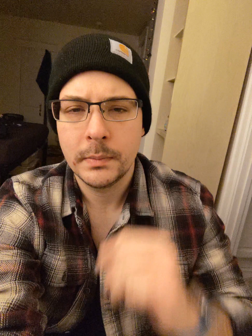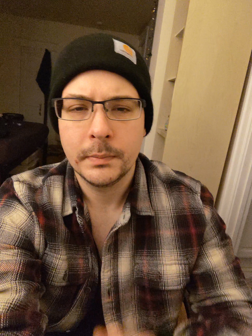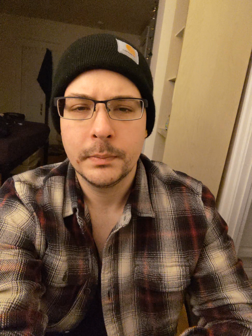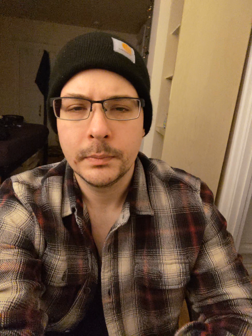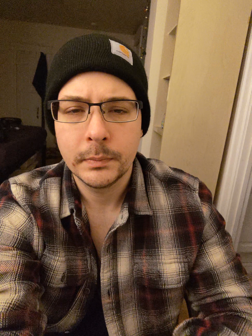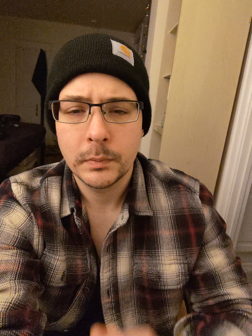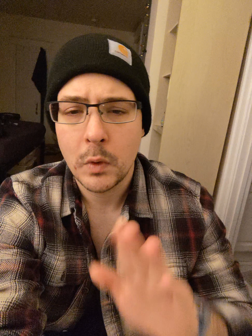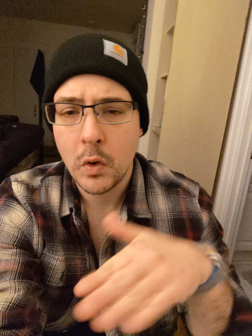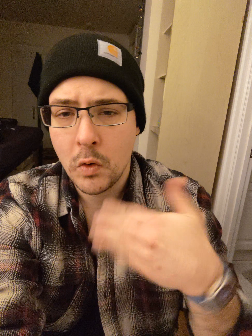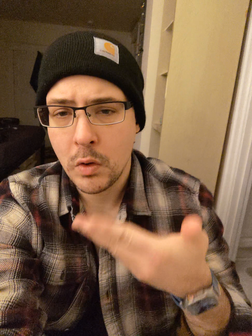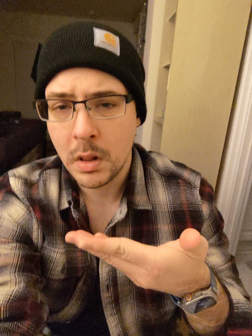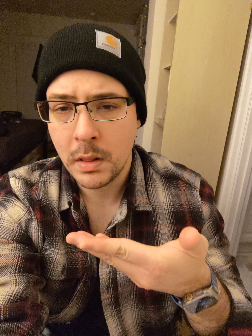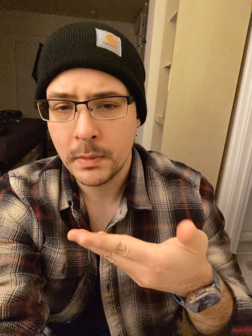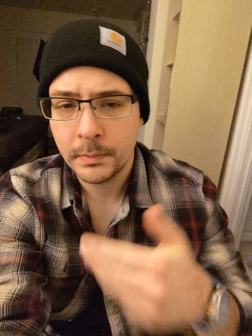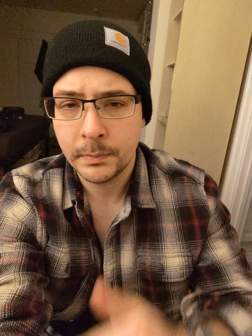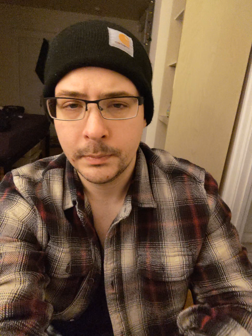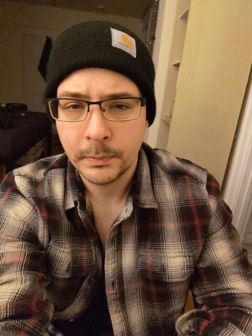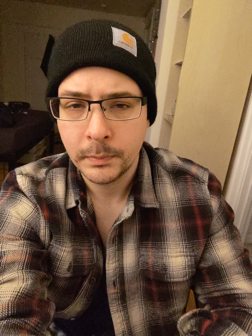all